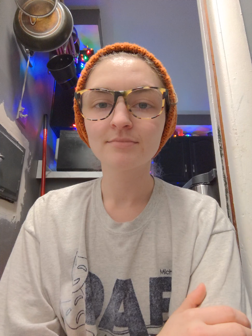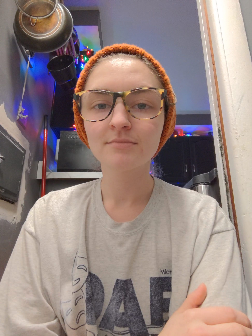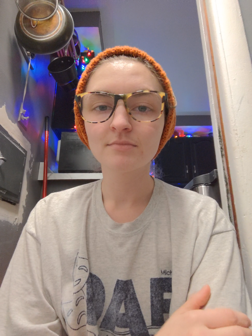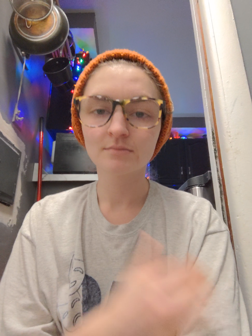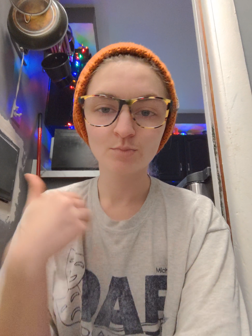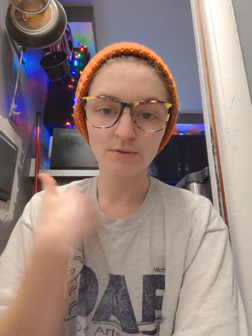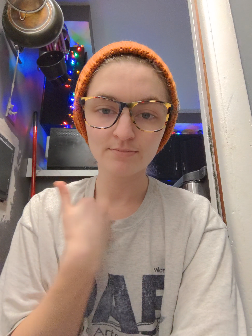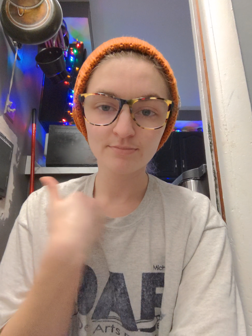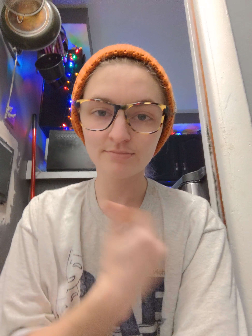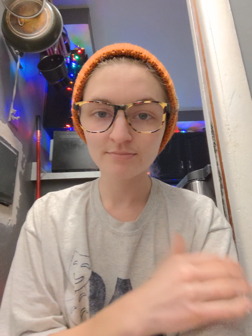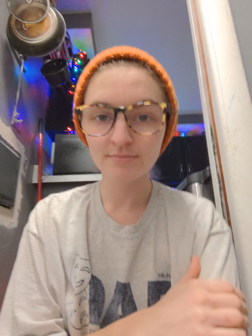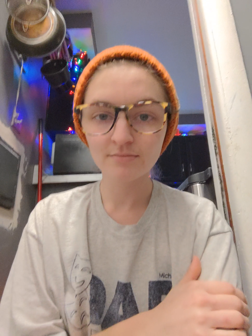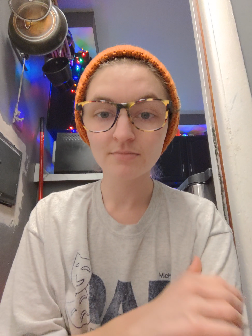animal